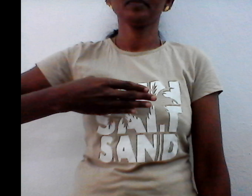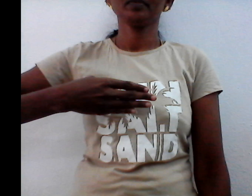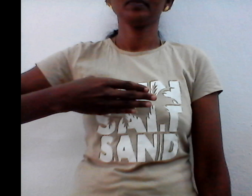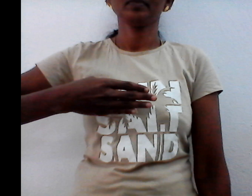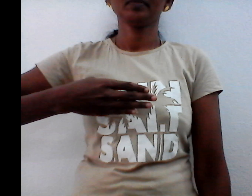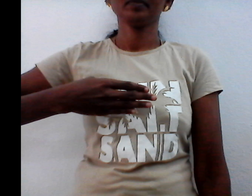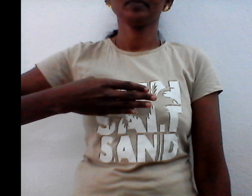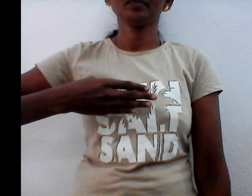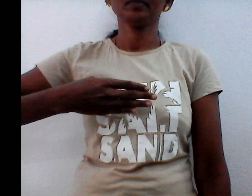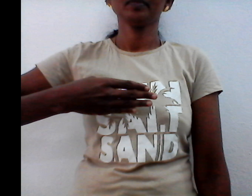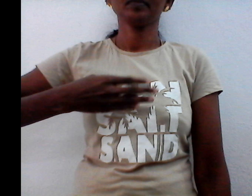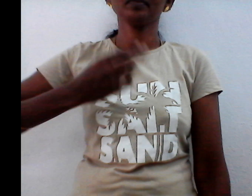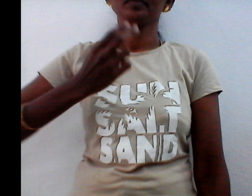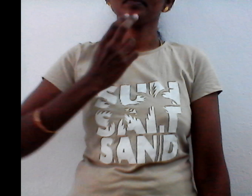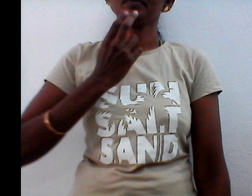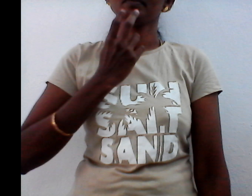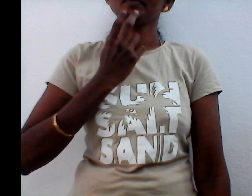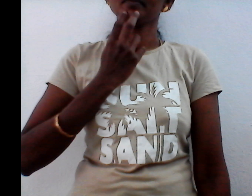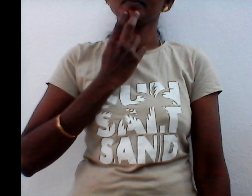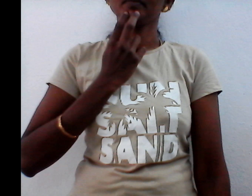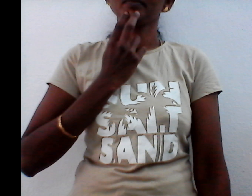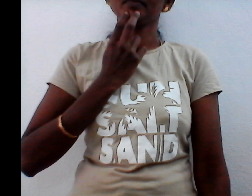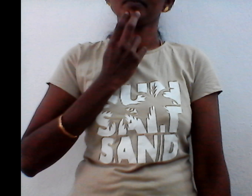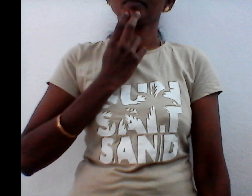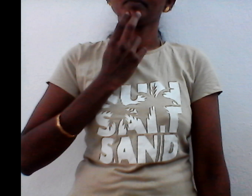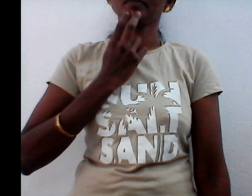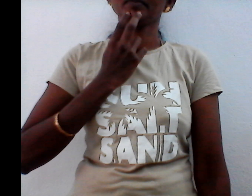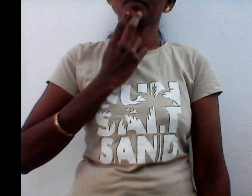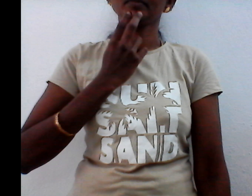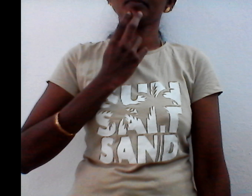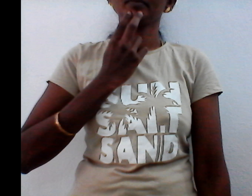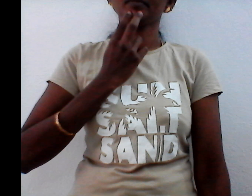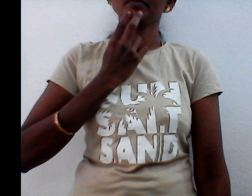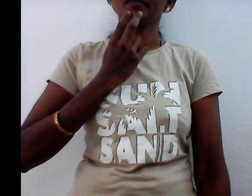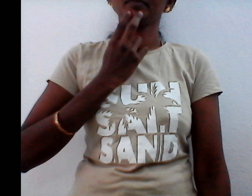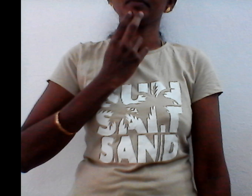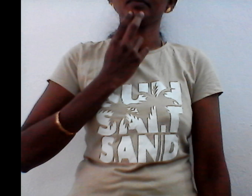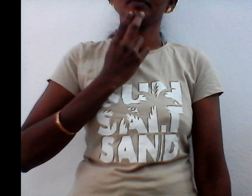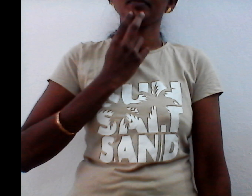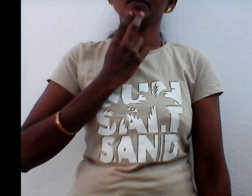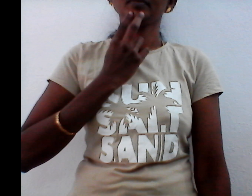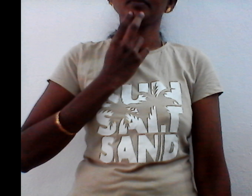അഃ